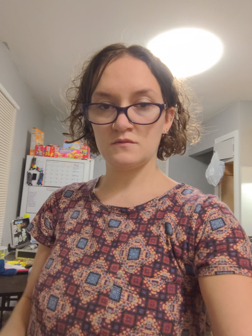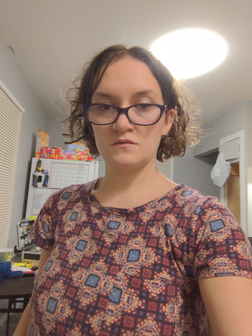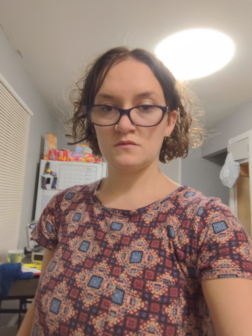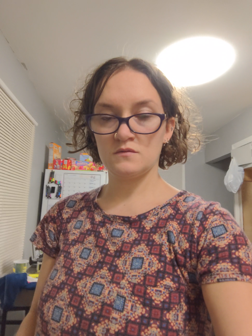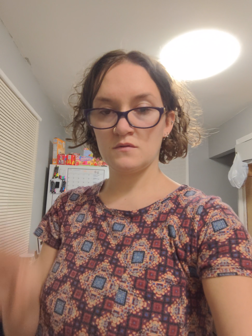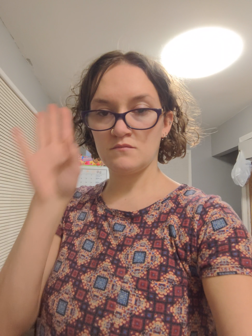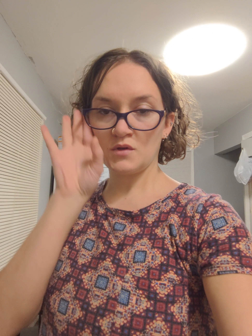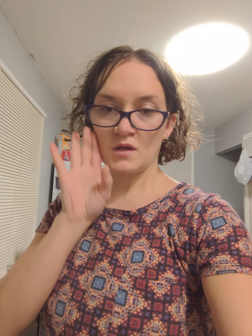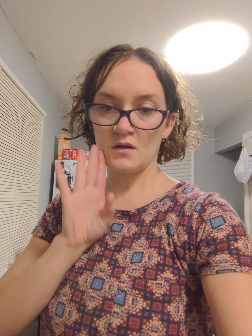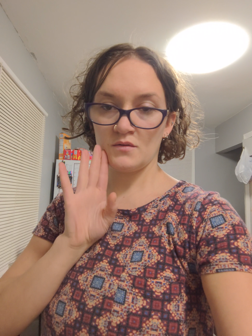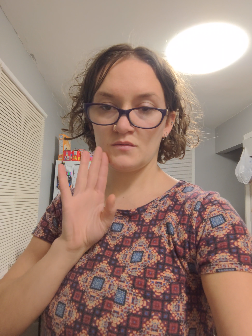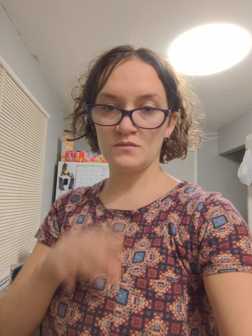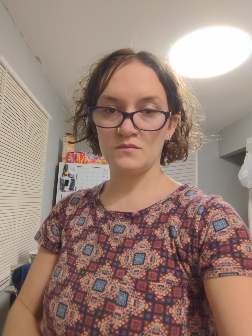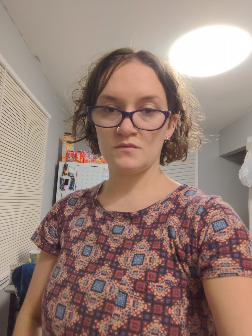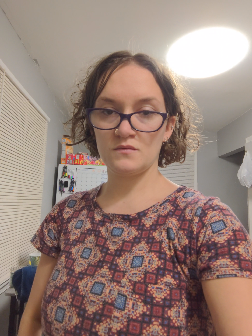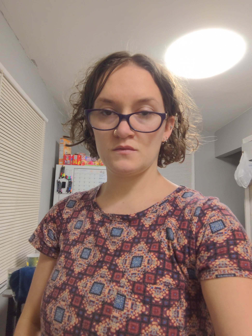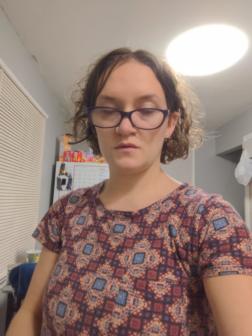brown